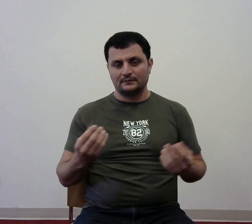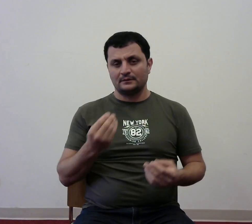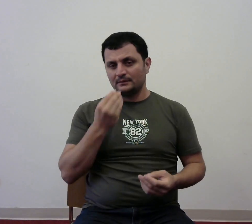yemək